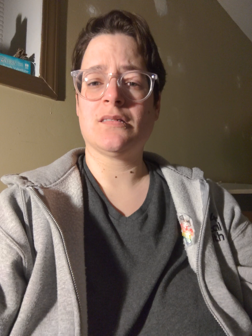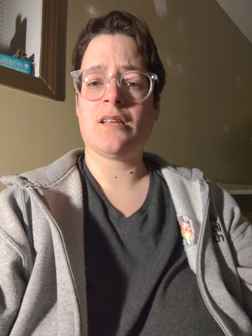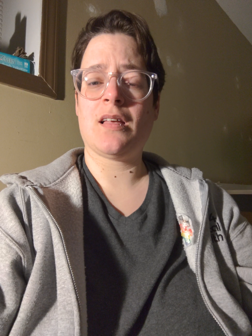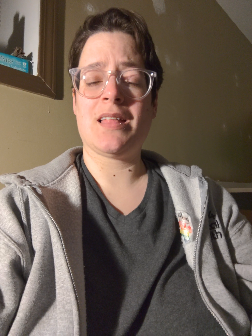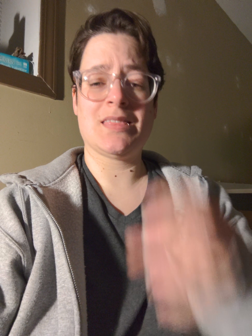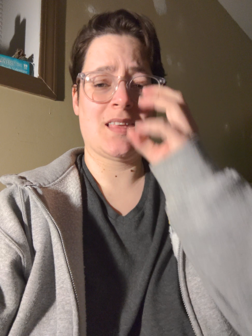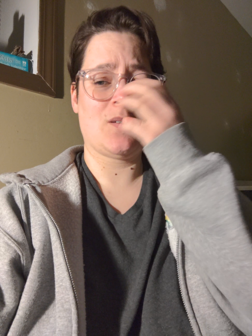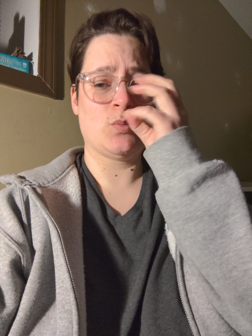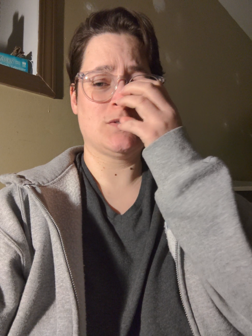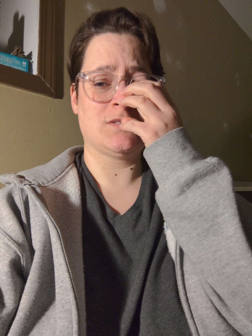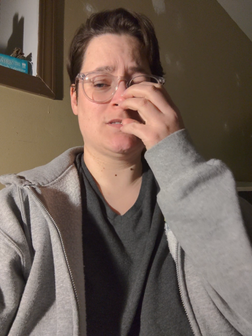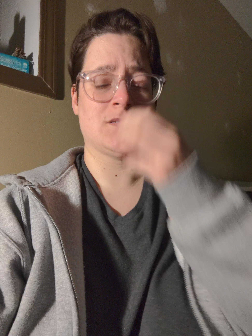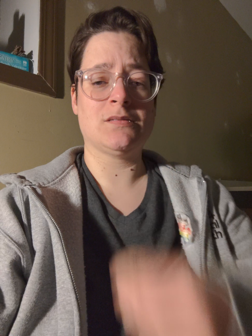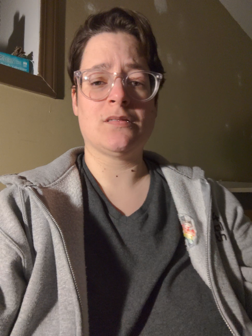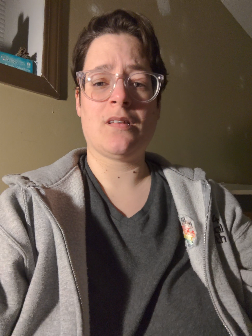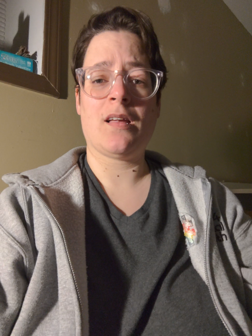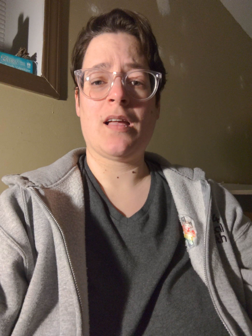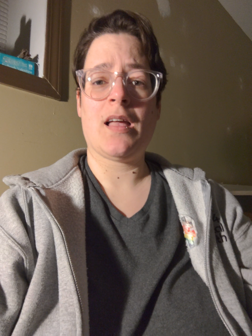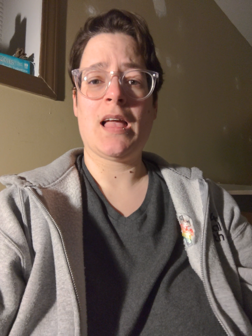clown